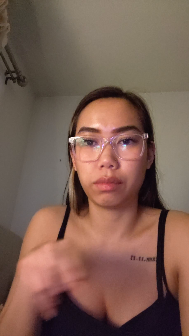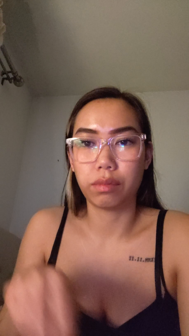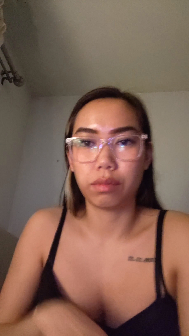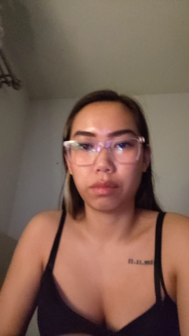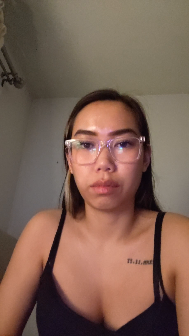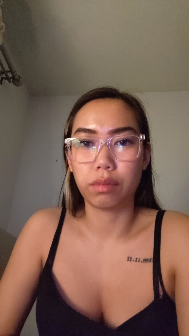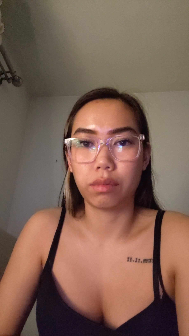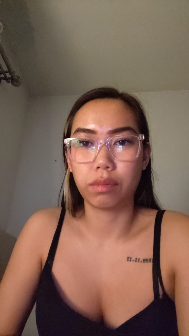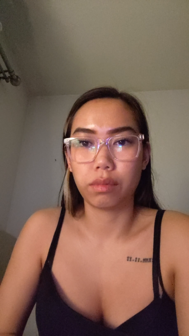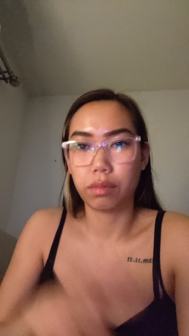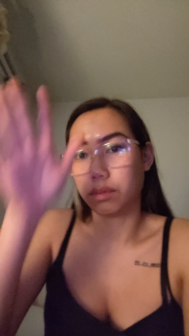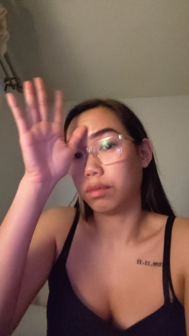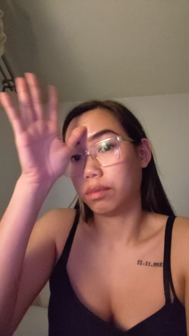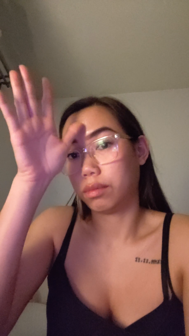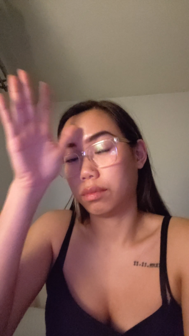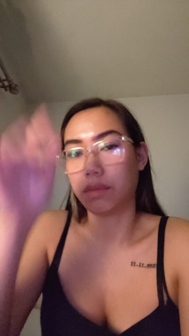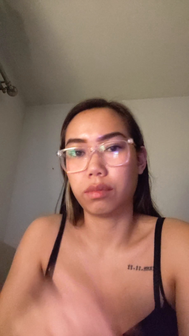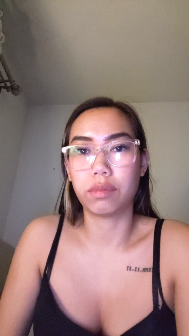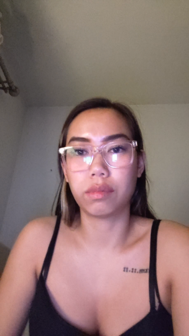daddy